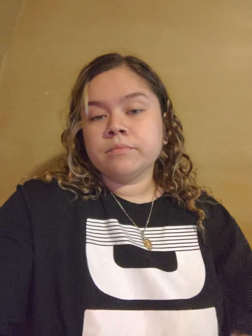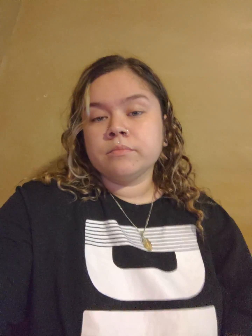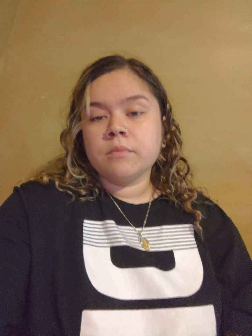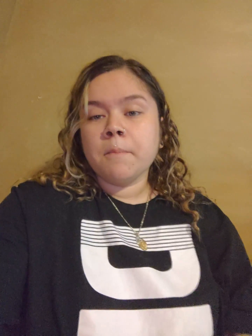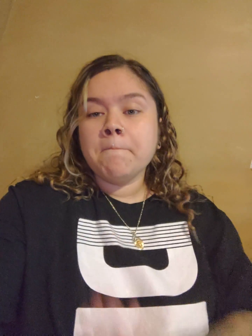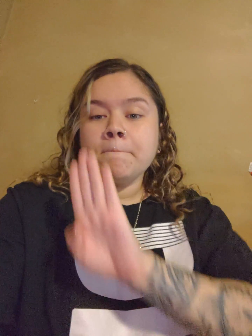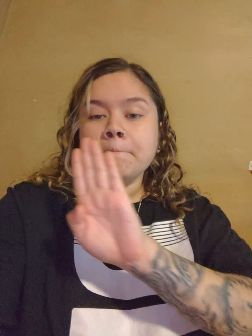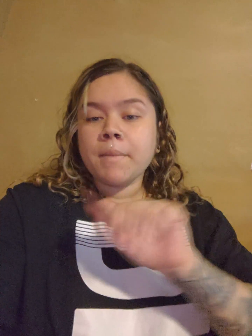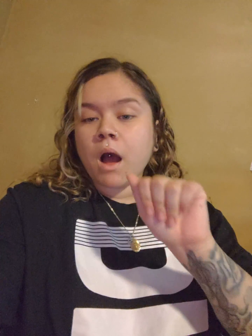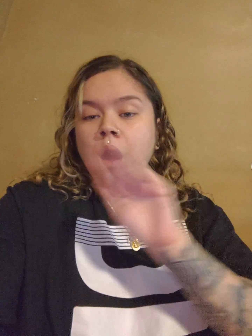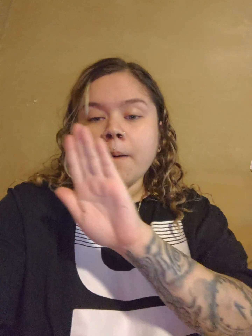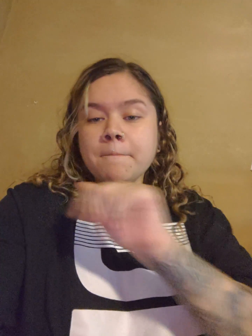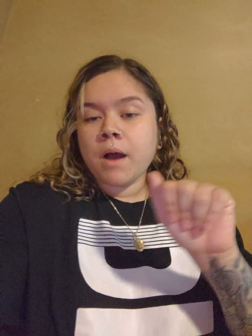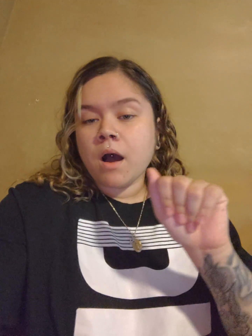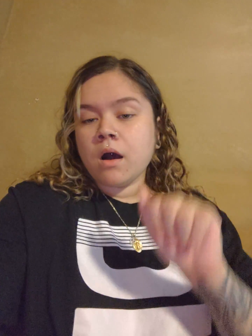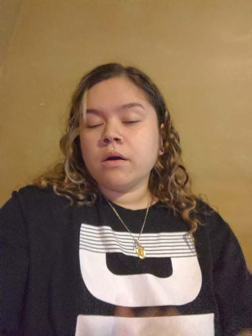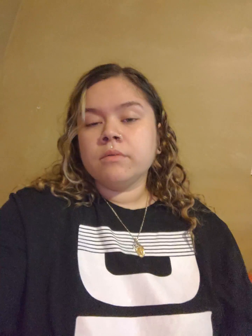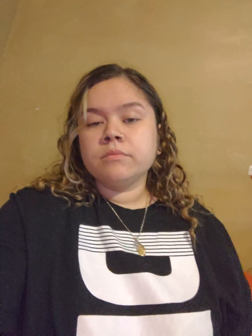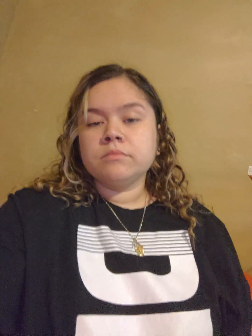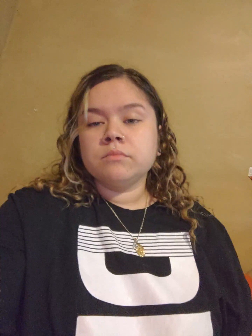baa baa